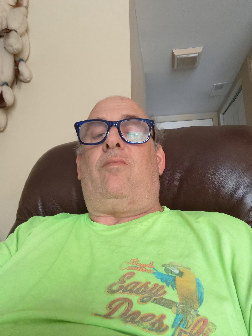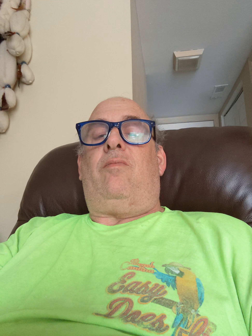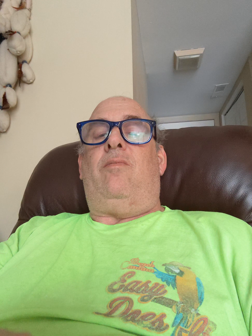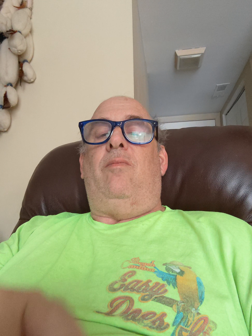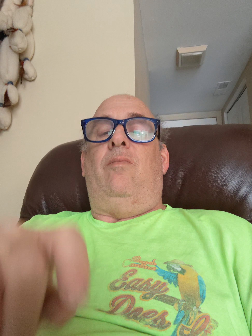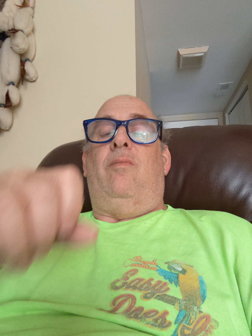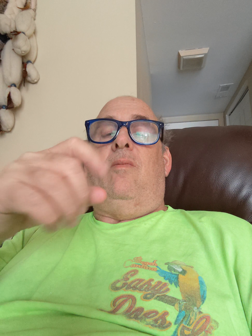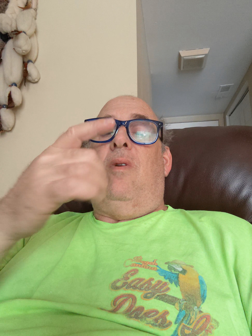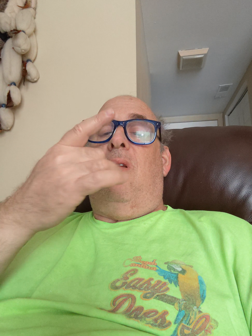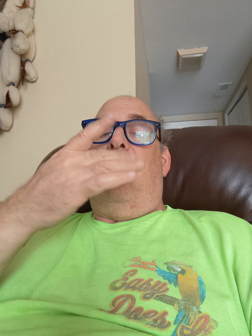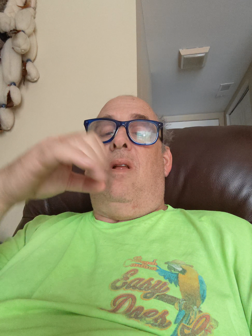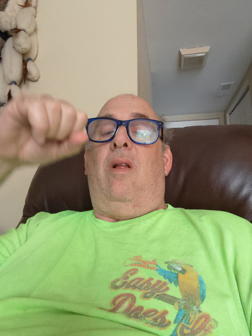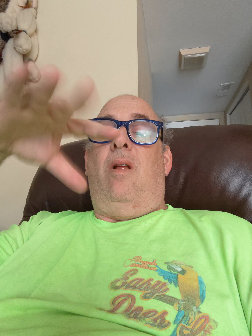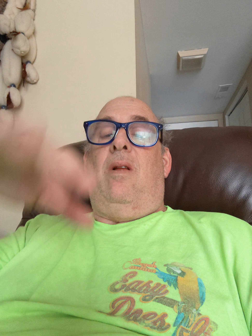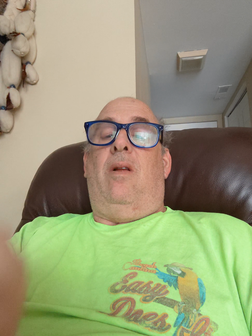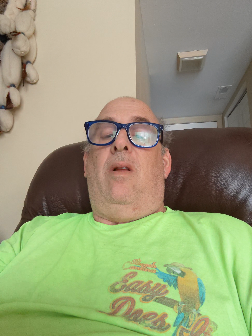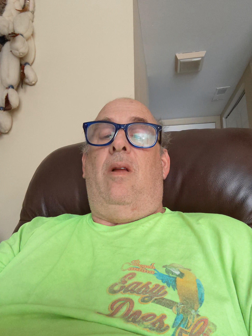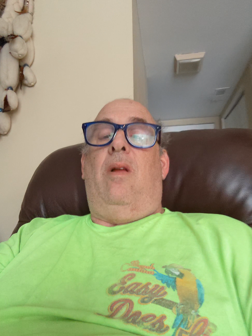lamp